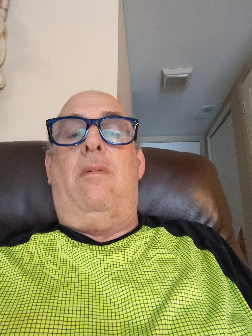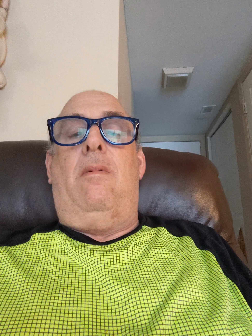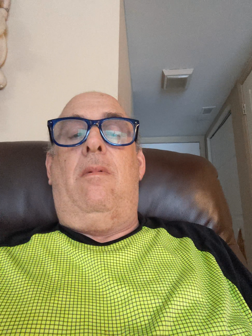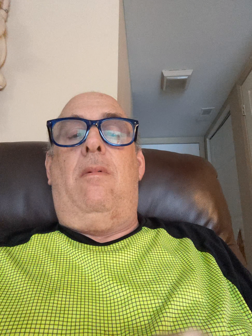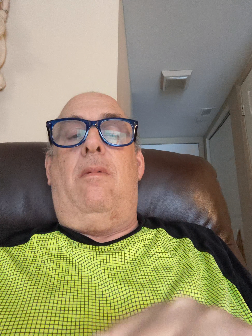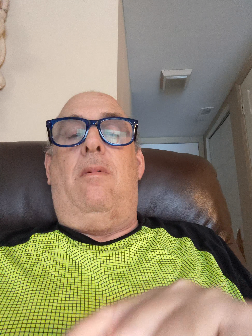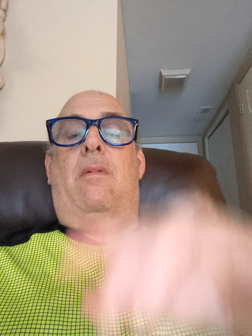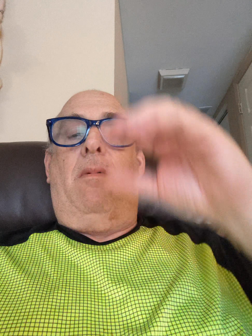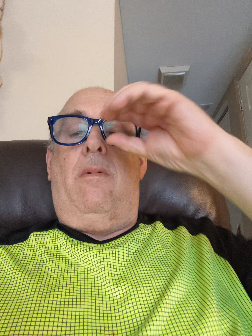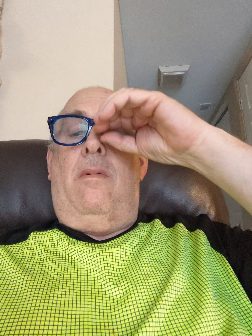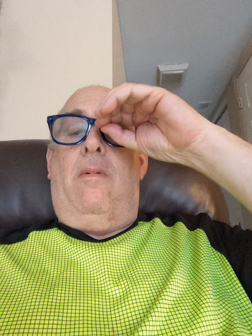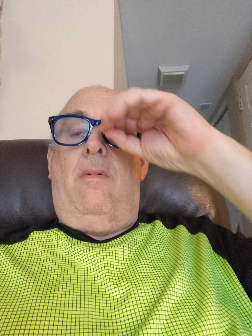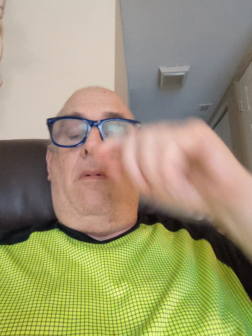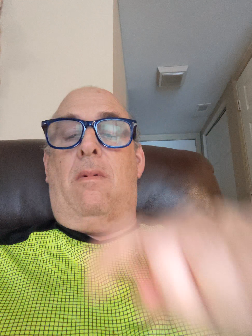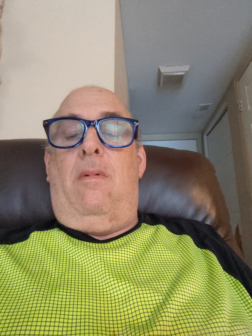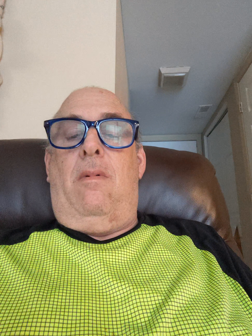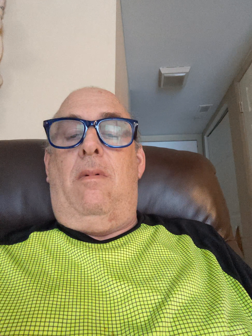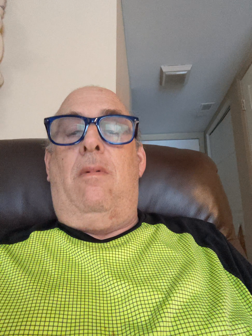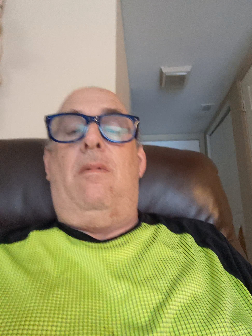owl